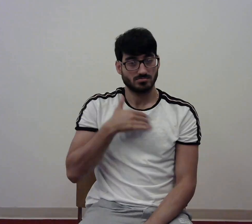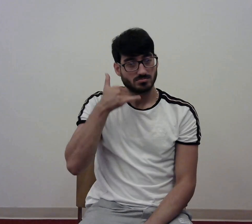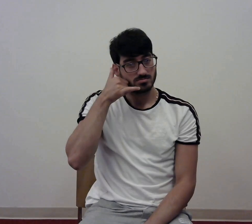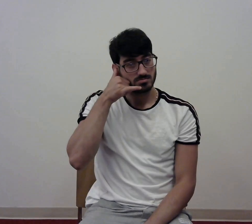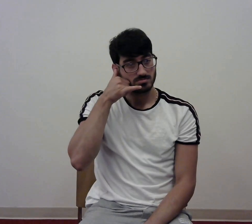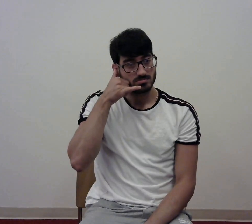telefon